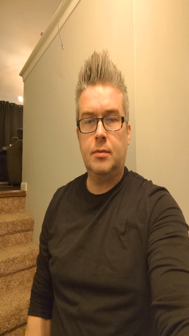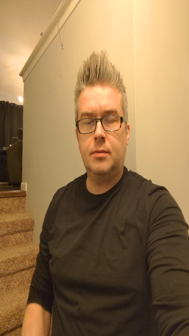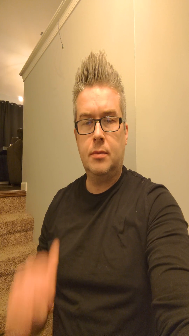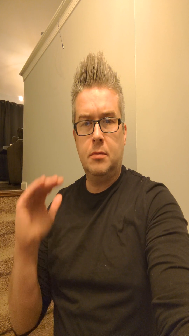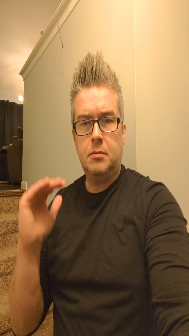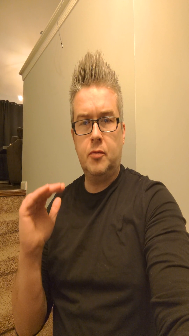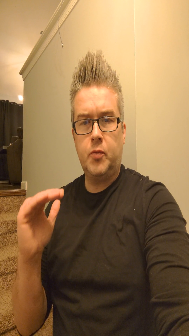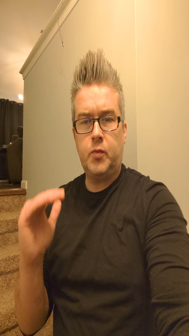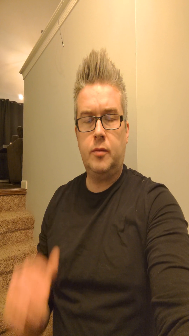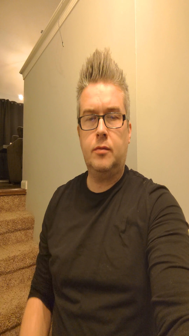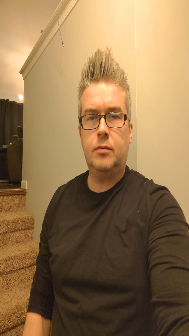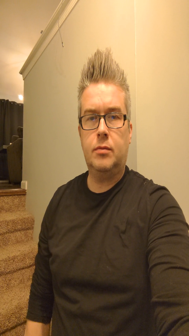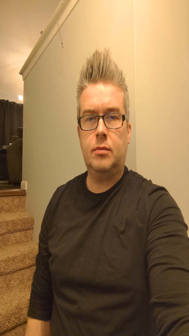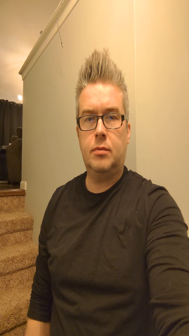child